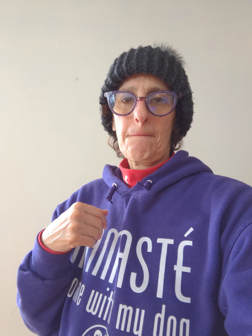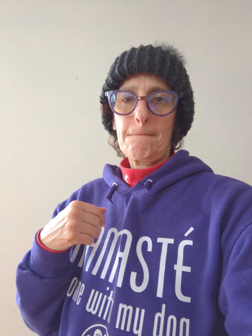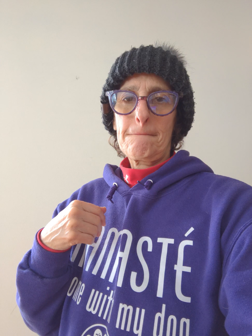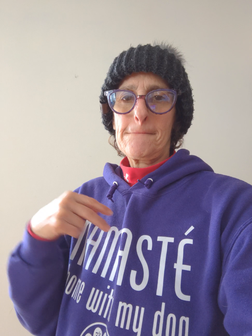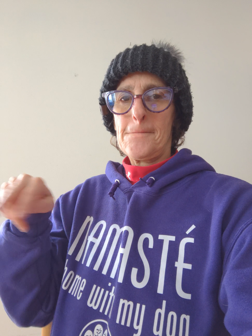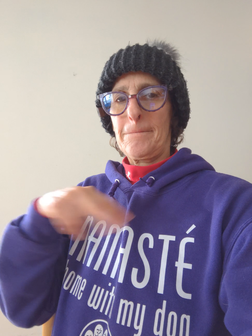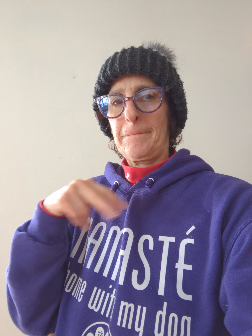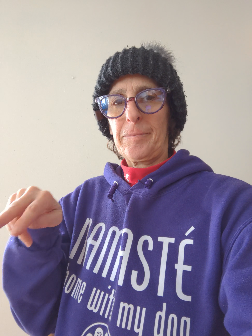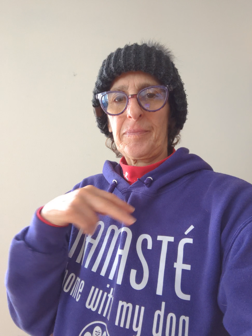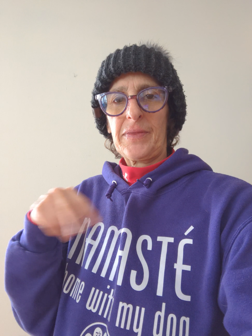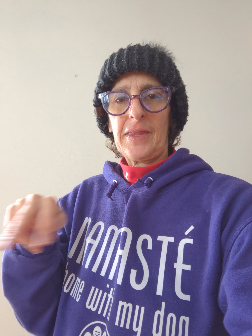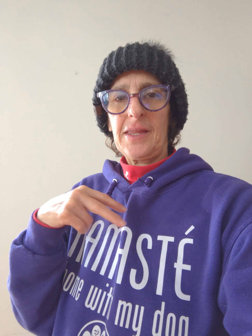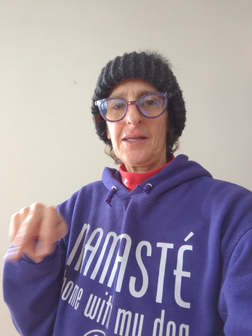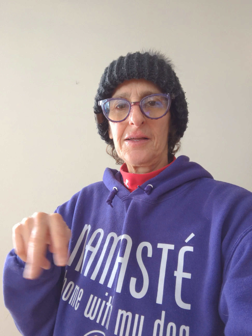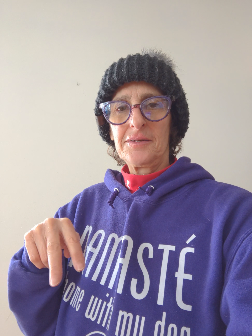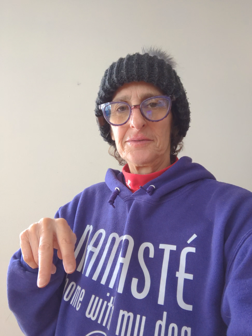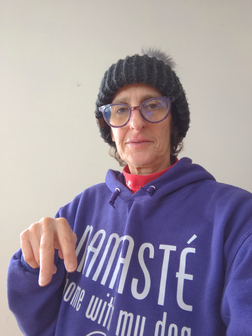dance